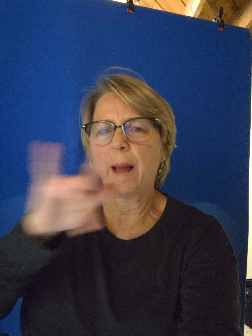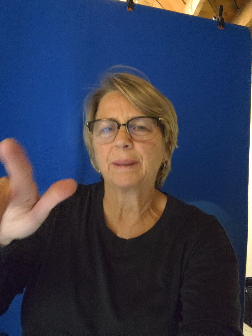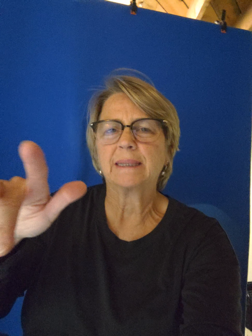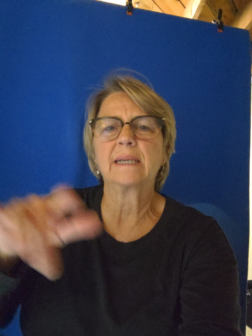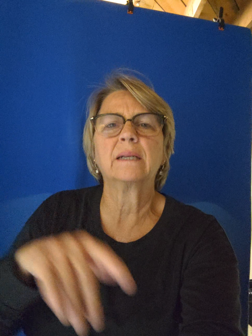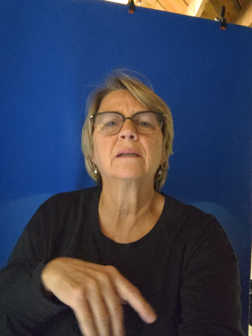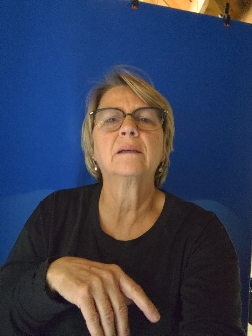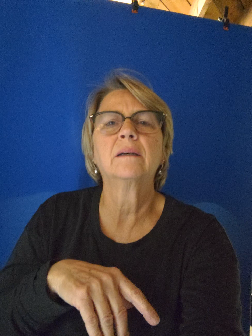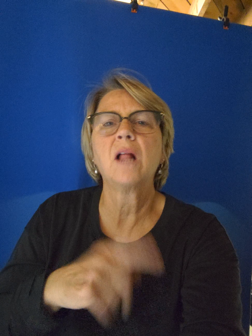empty